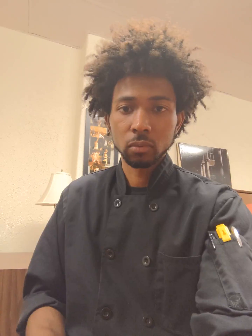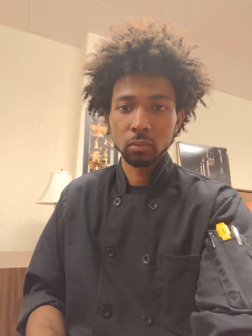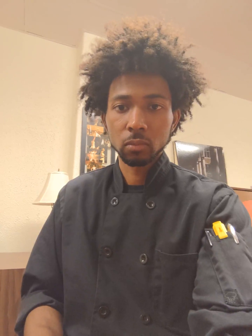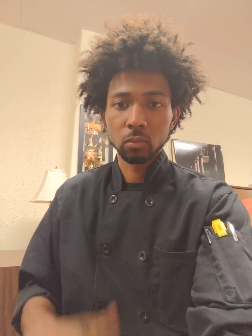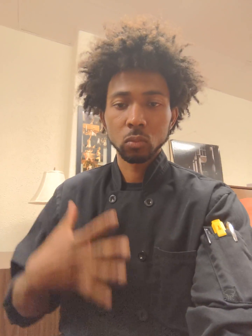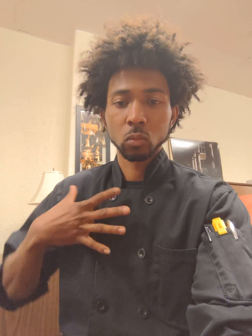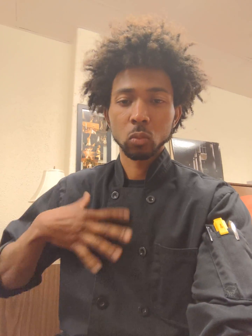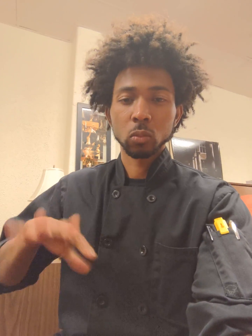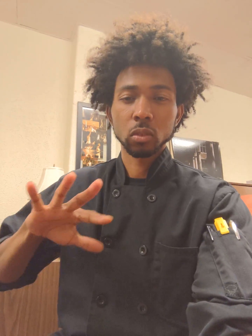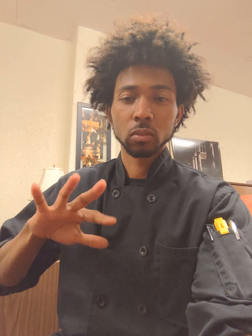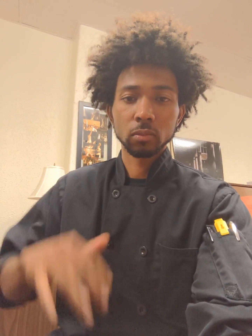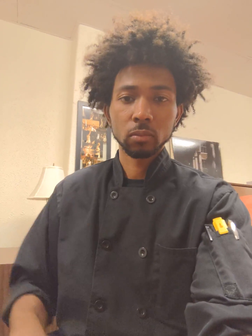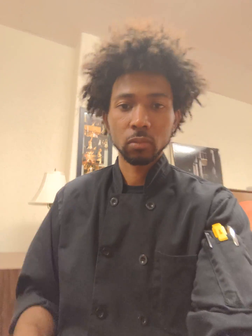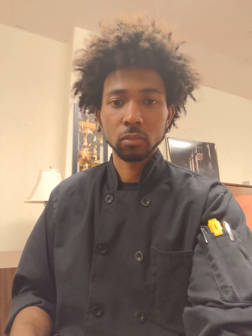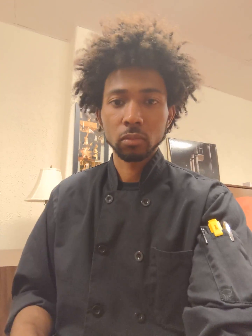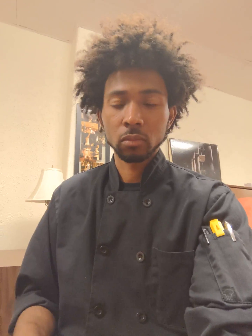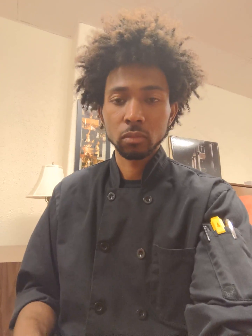dress